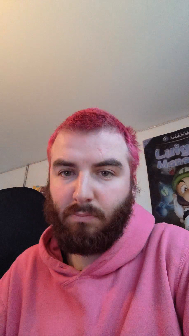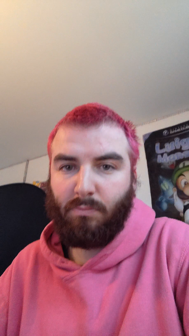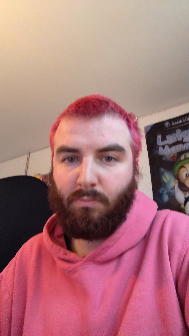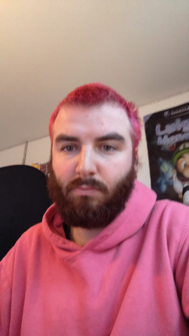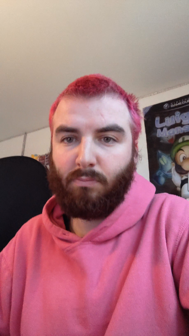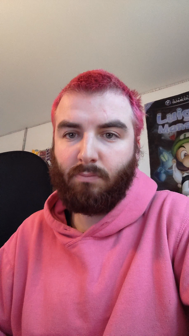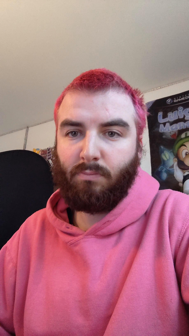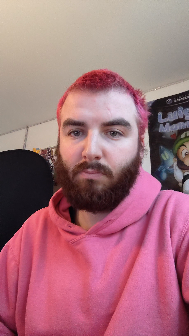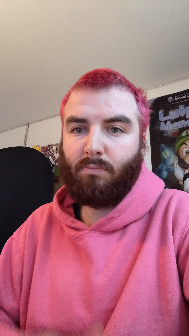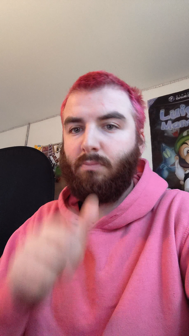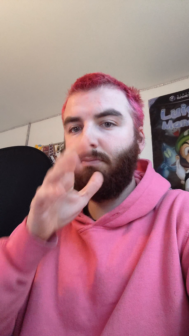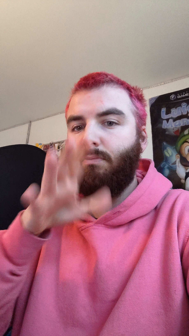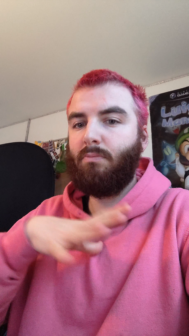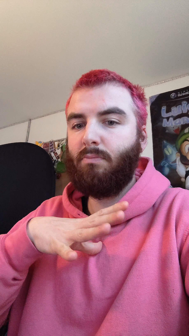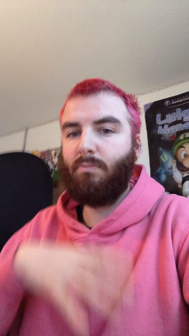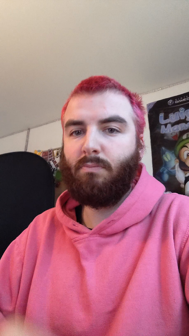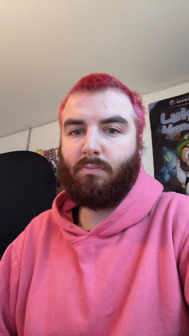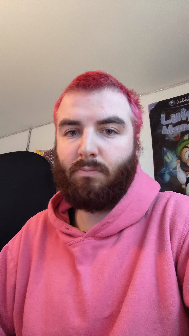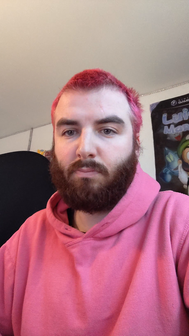lady